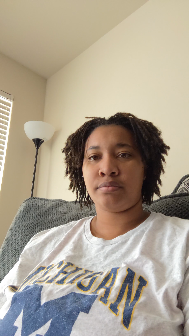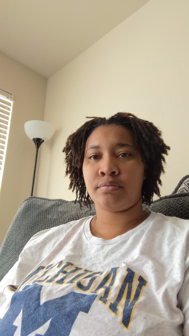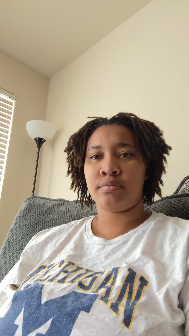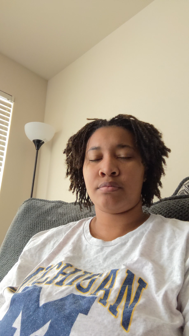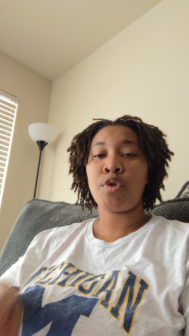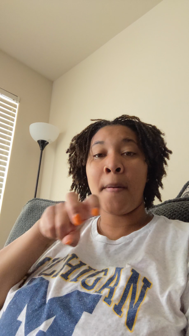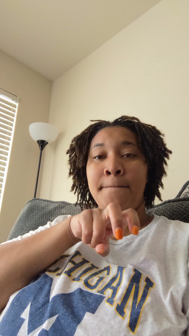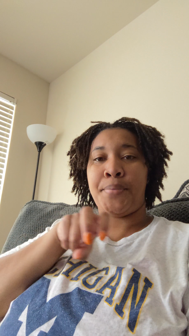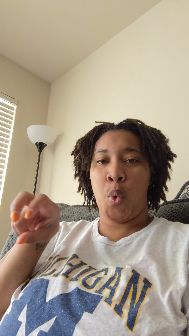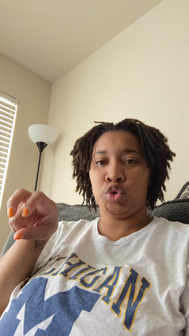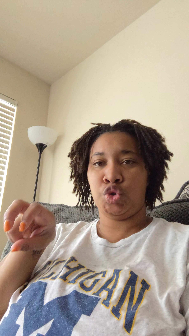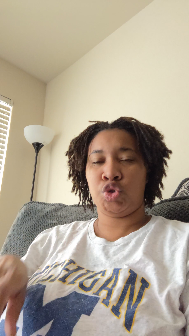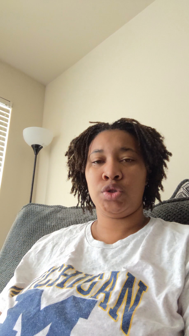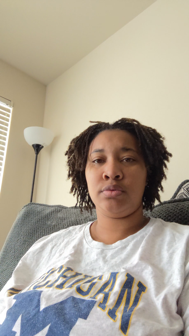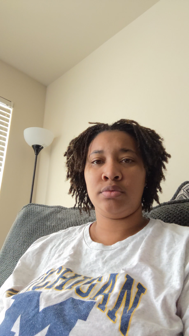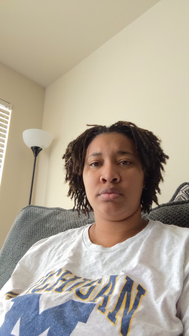porch